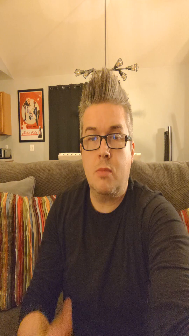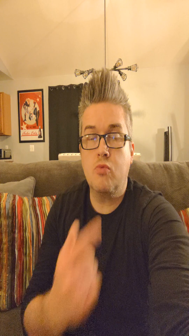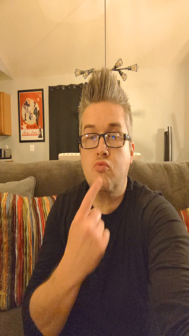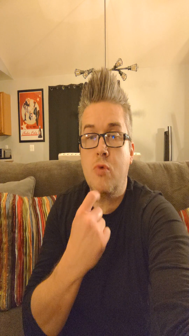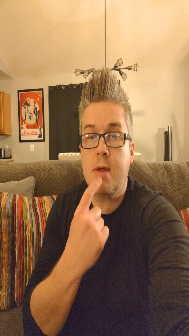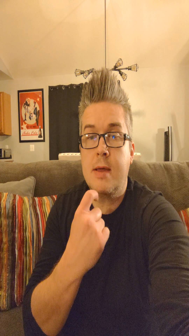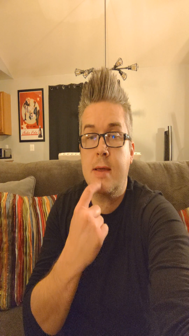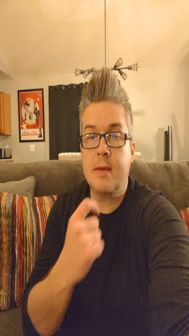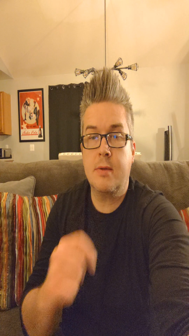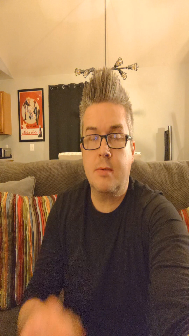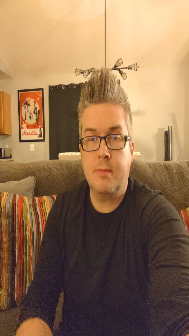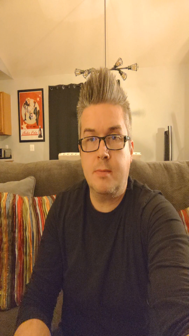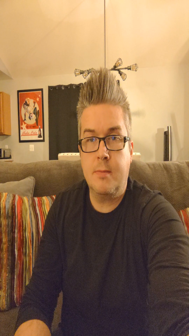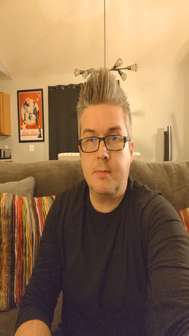red